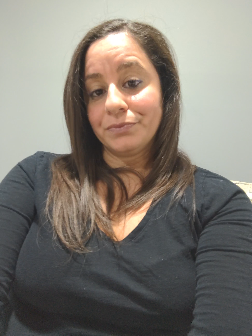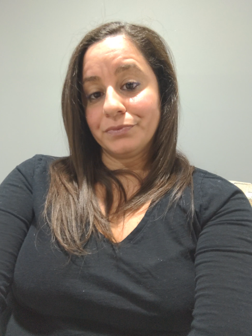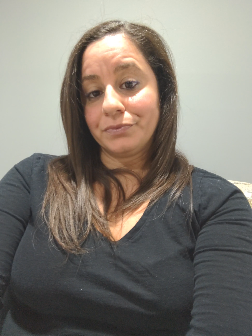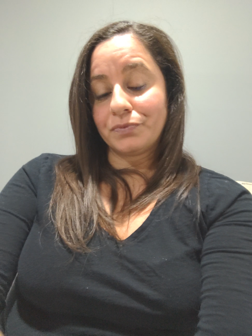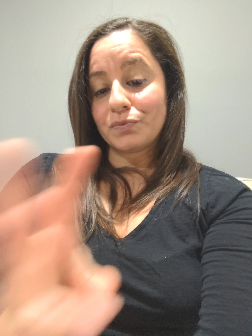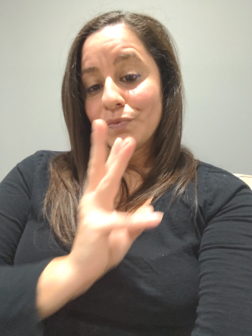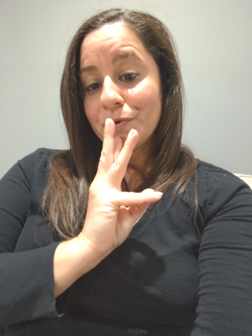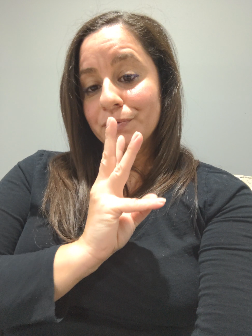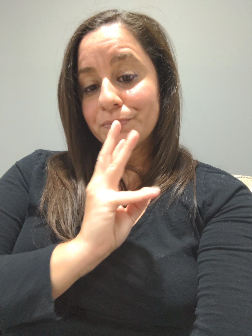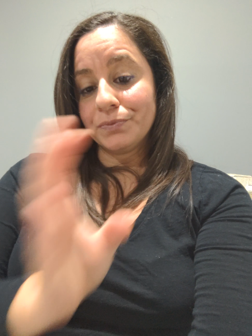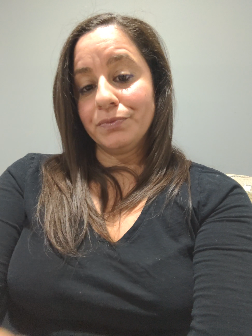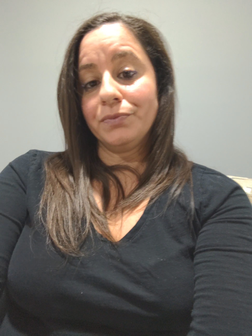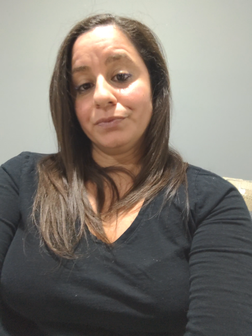water